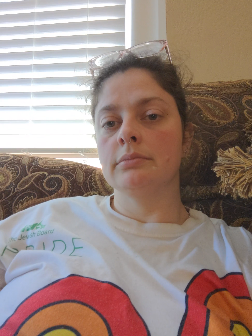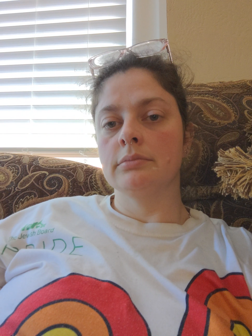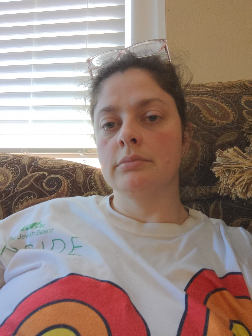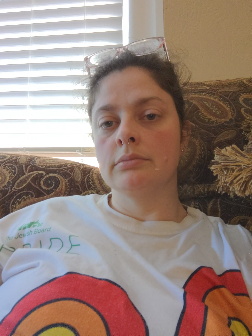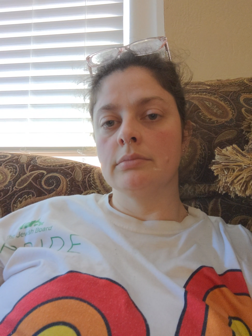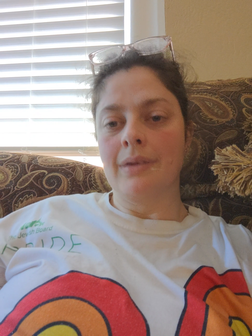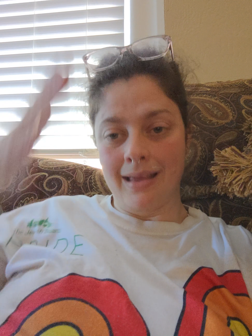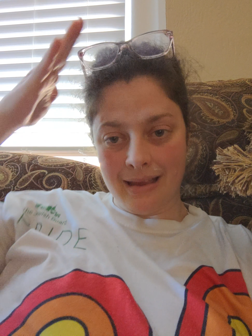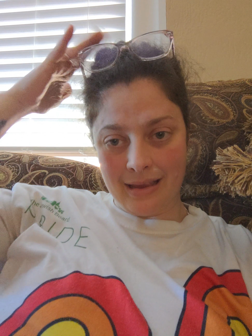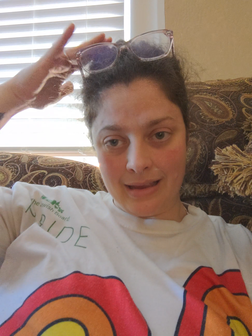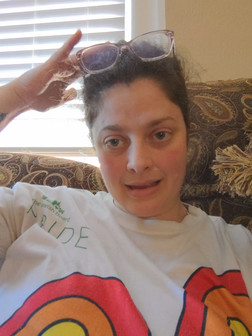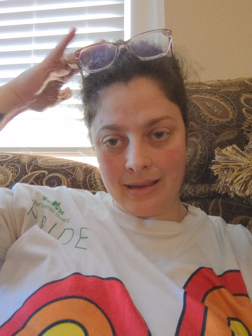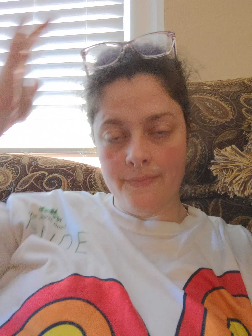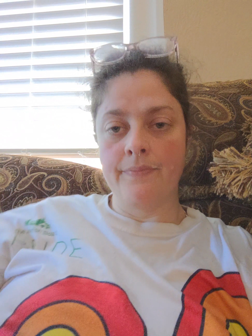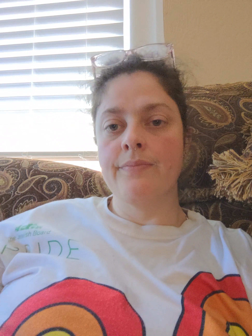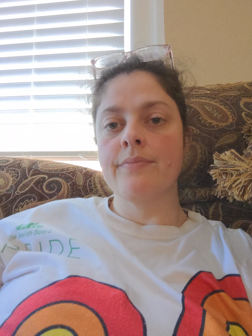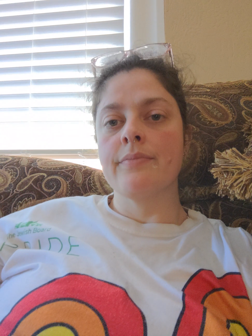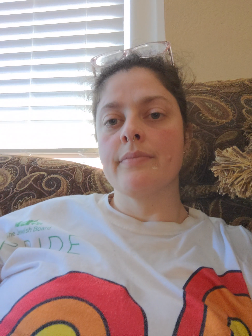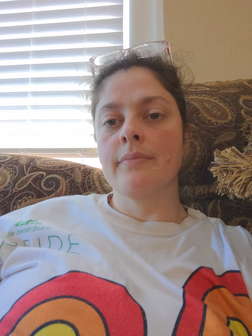hat